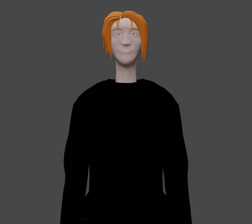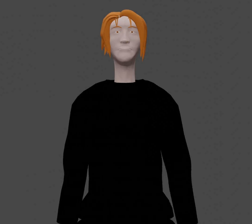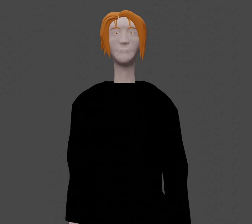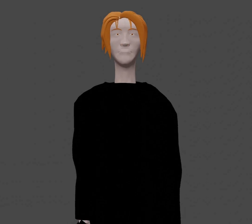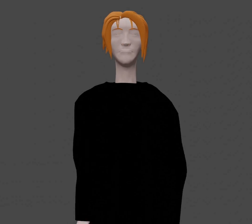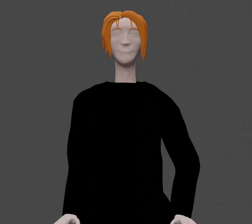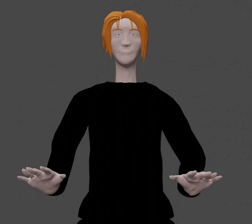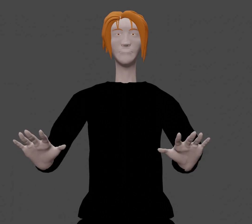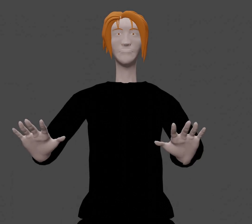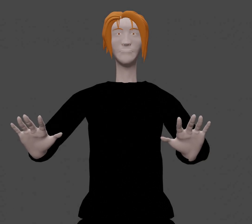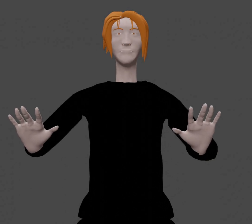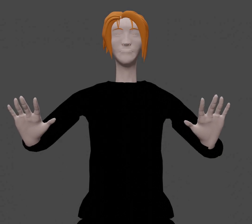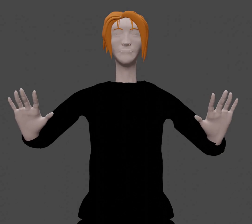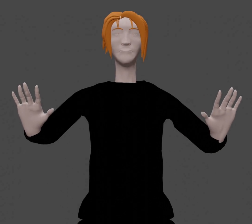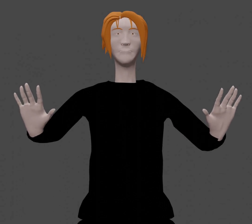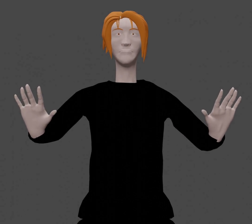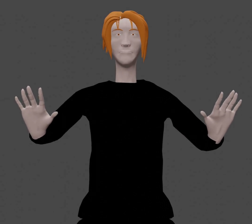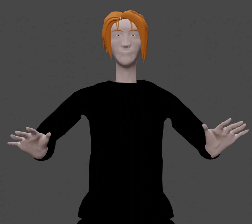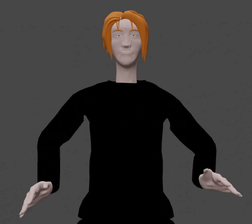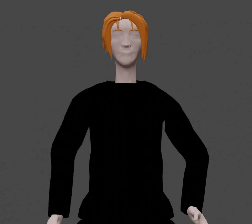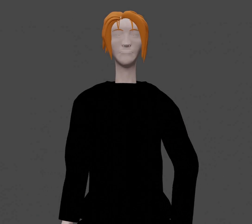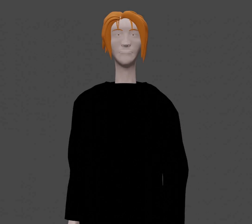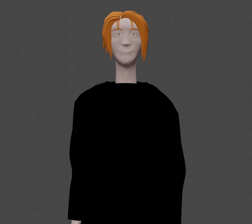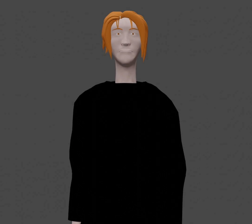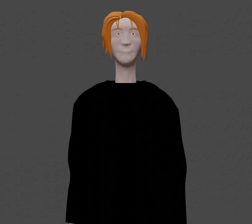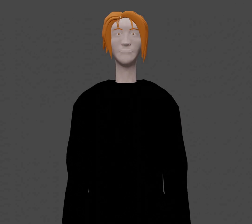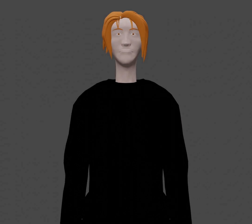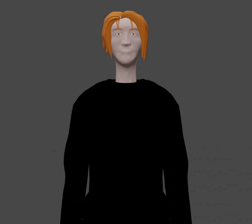Back Away